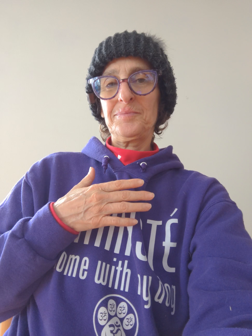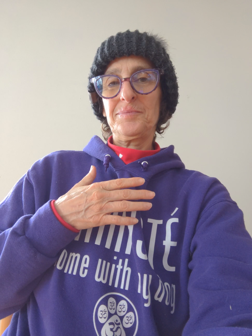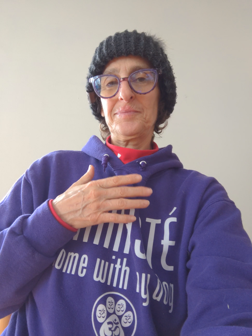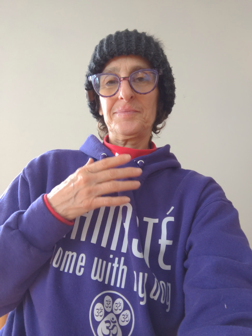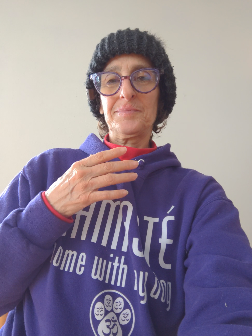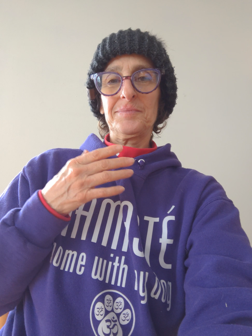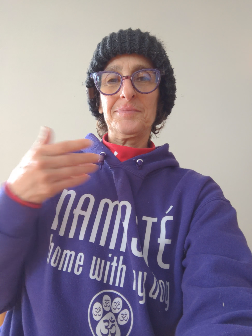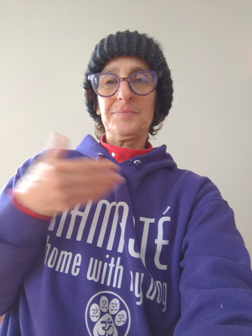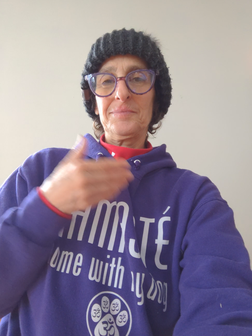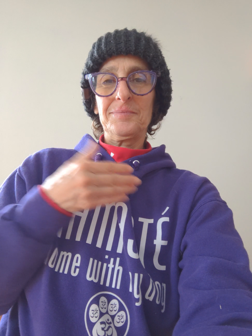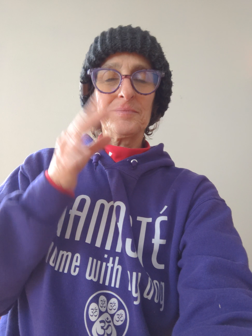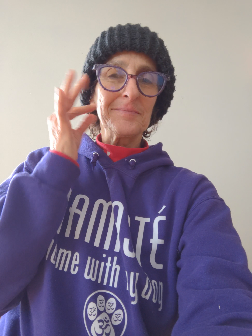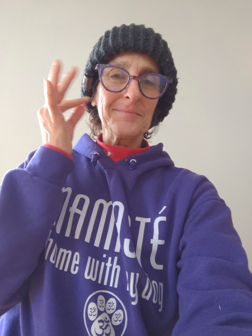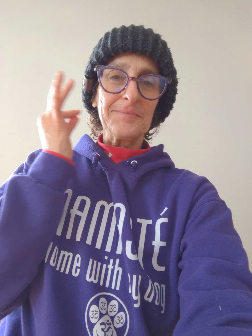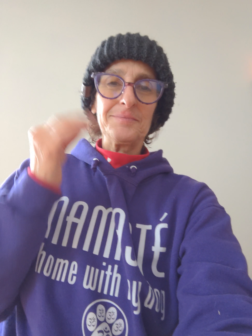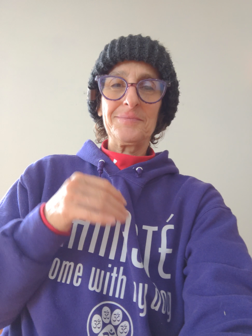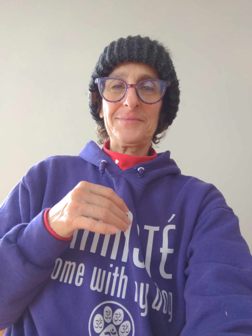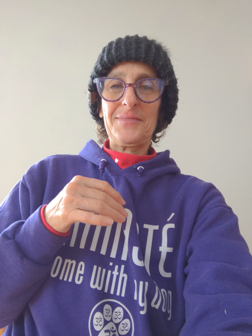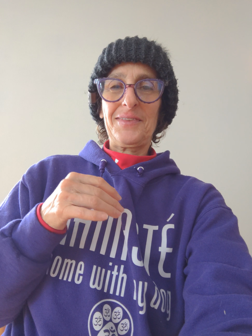kitty